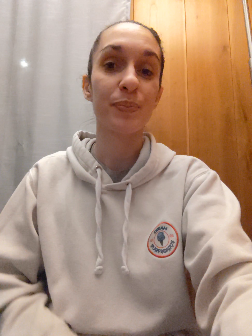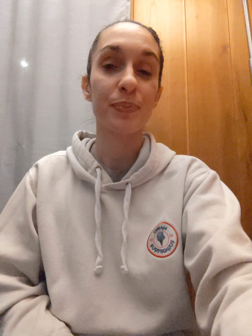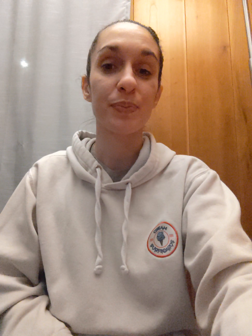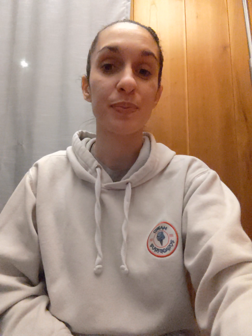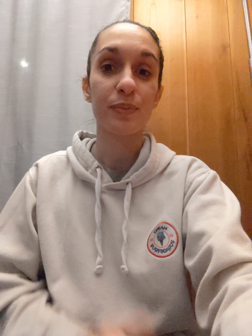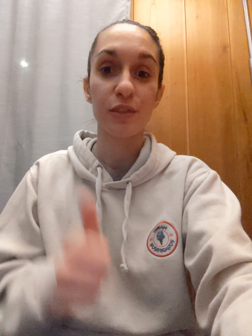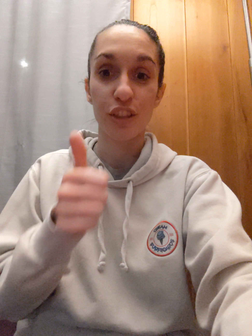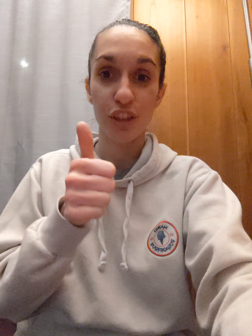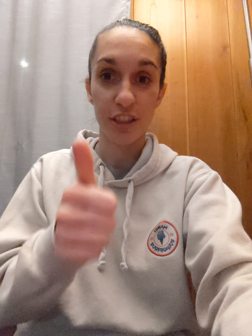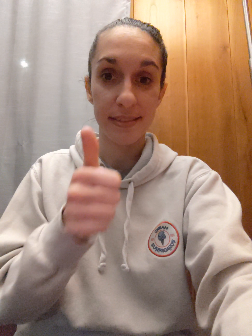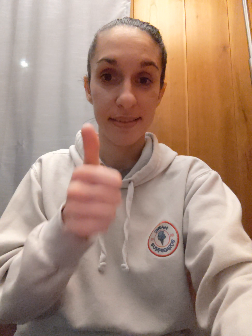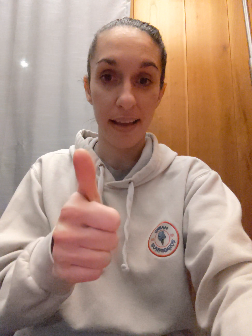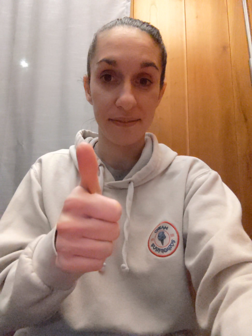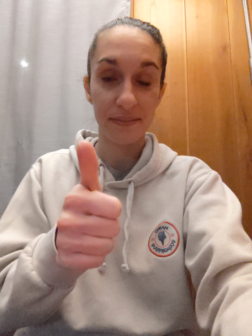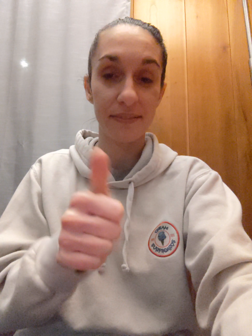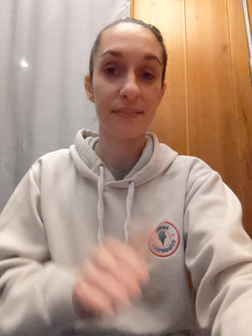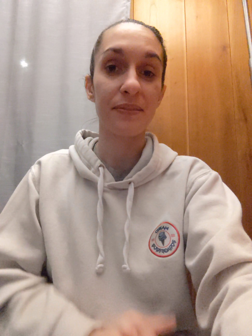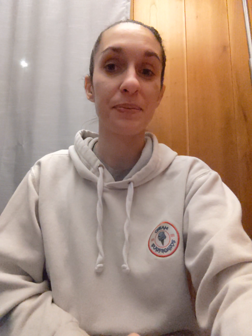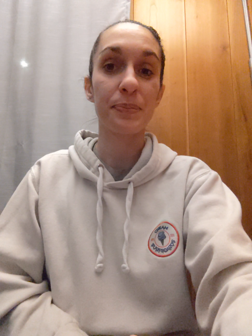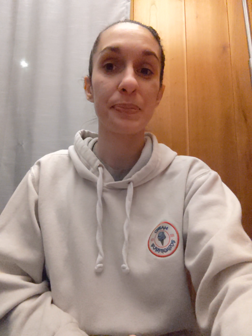yourself